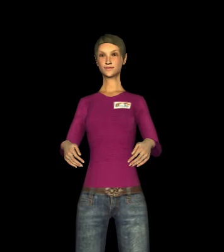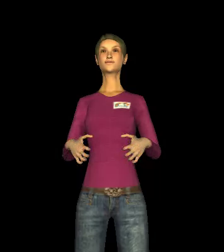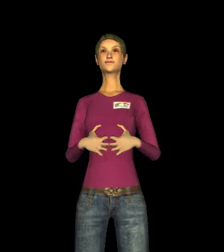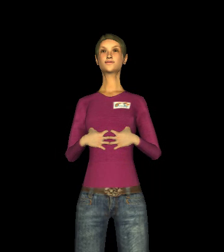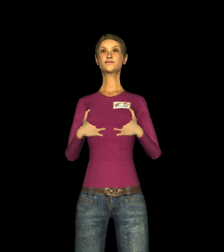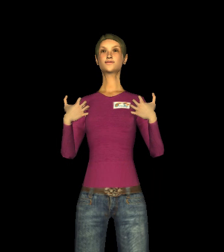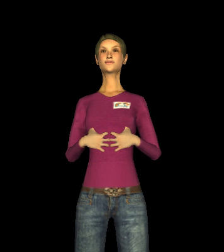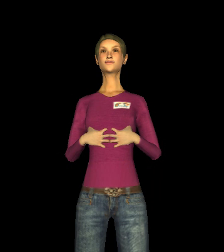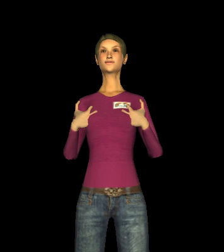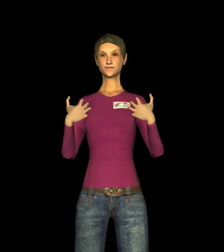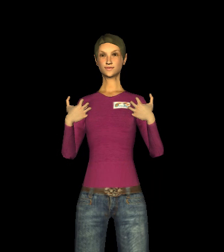غاضب